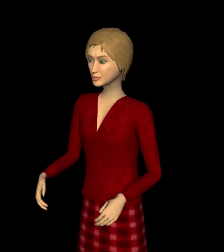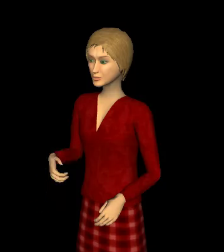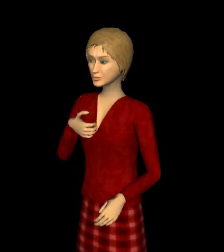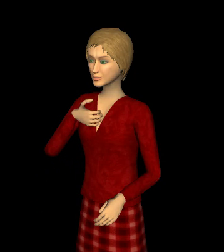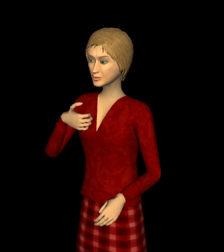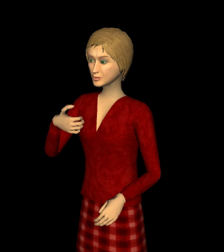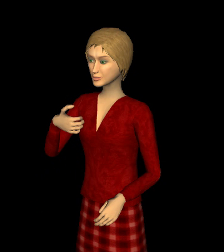غني